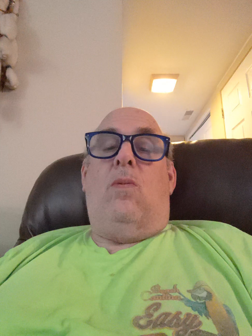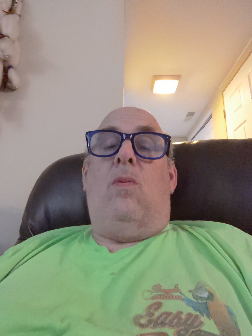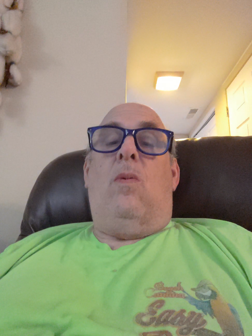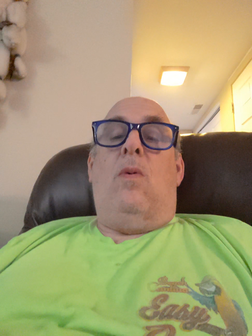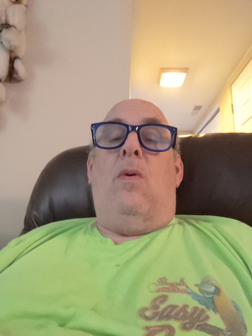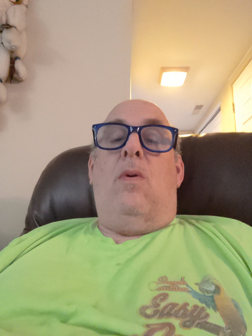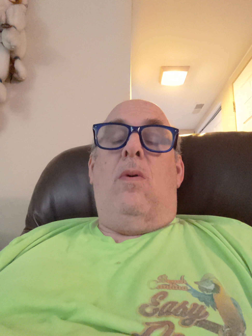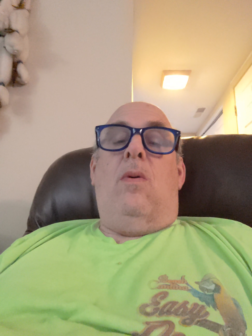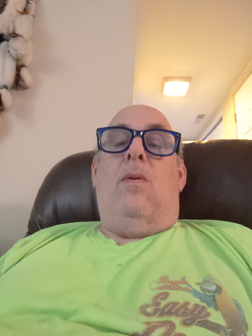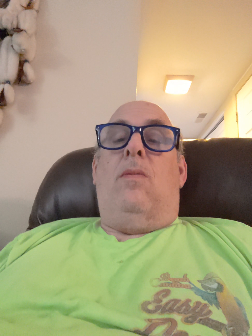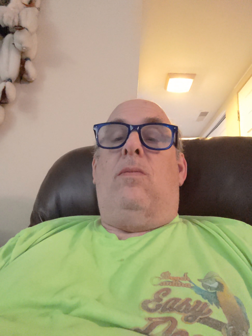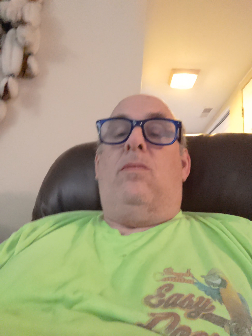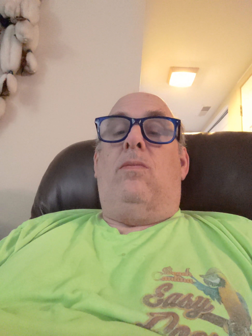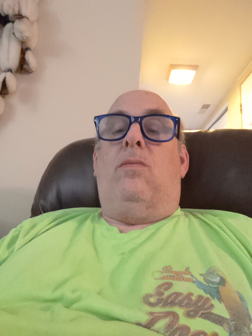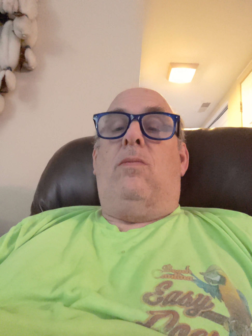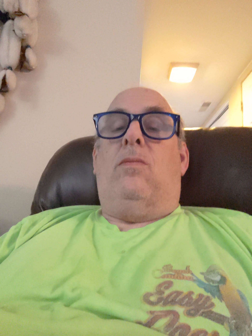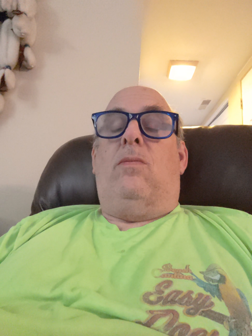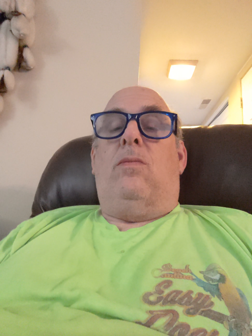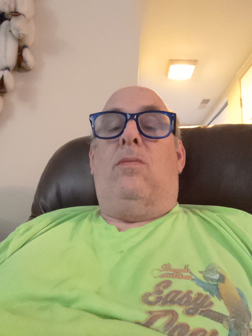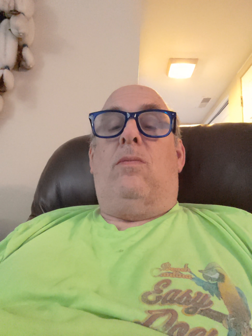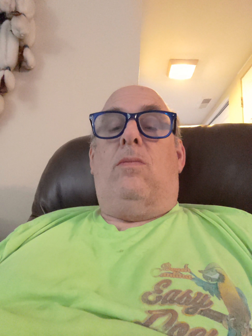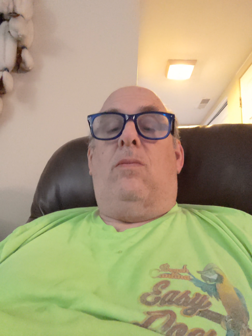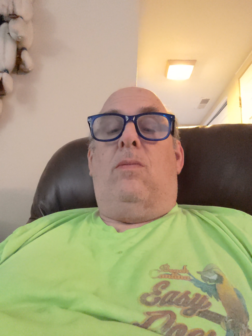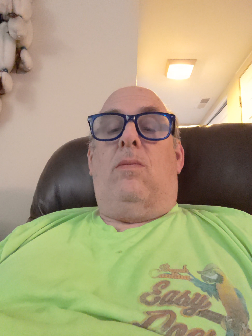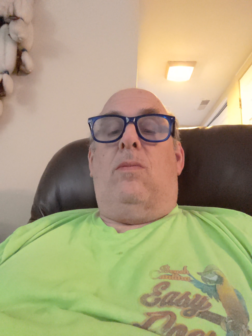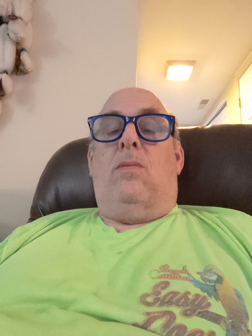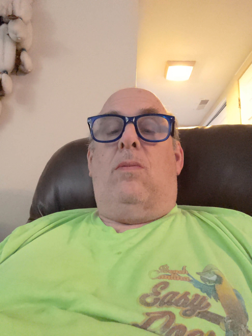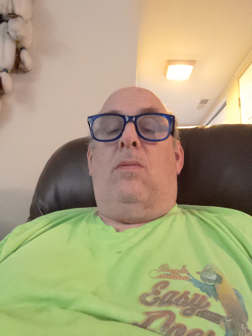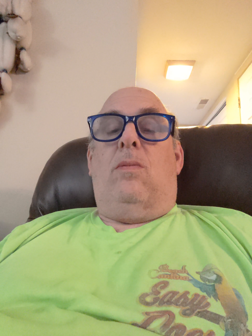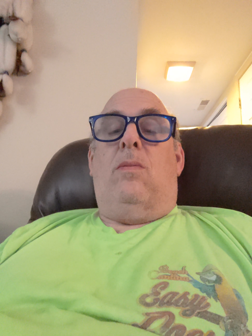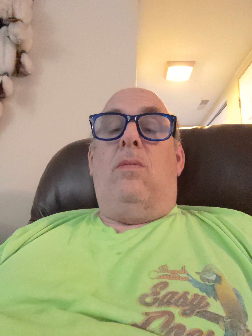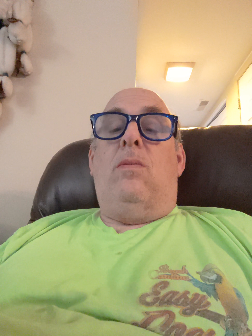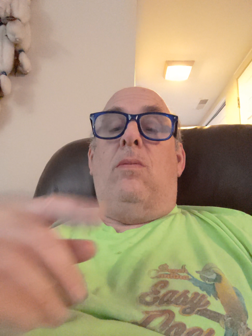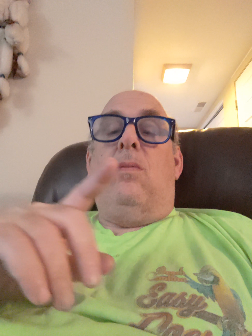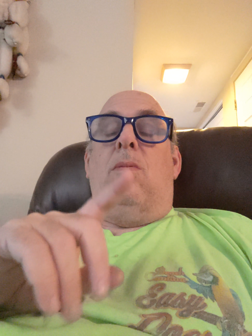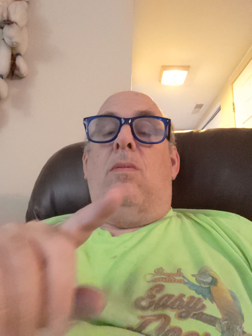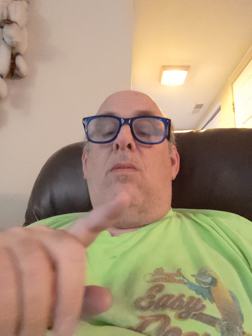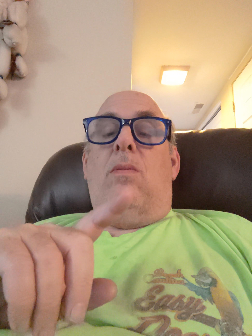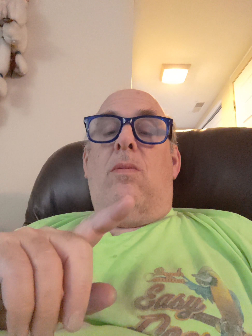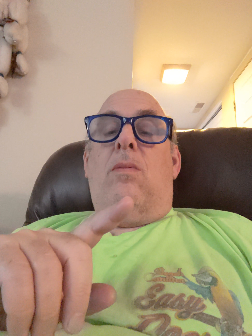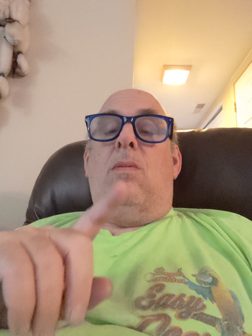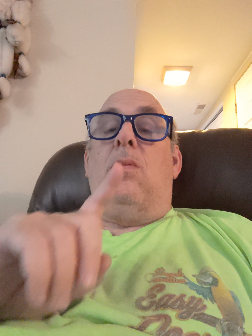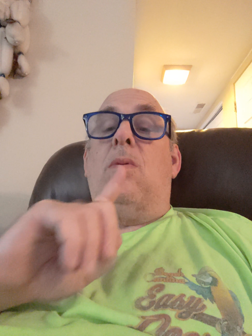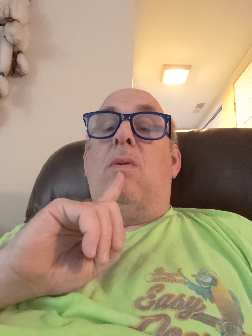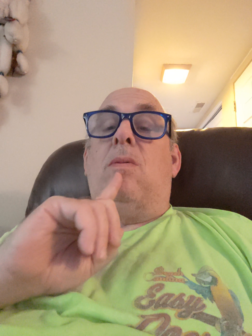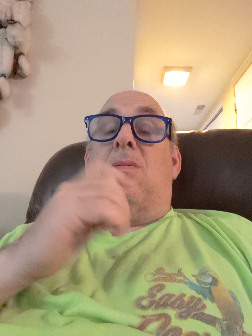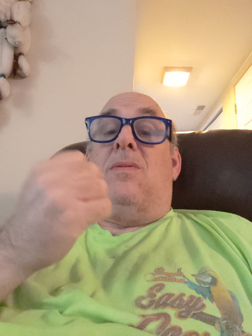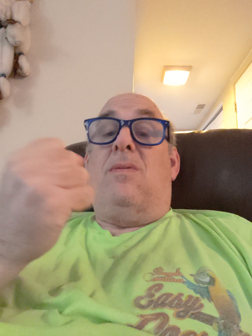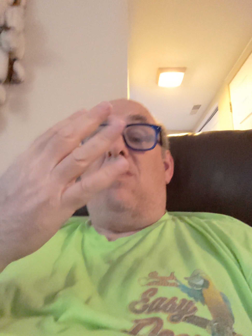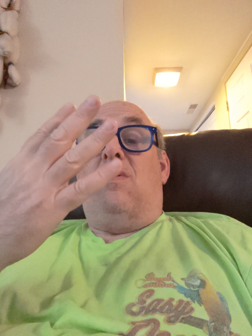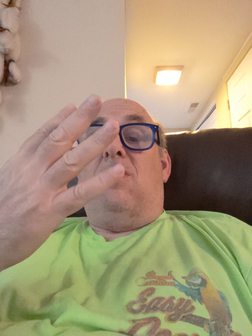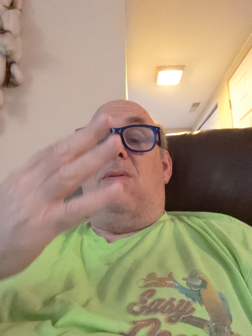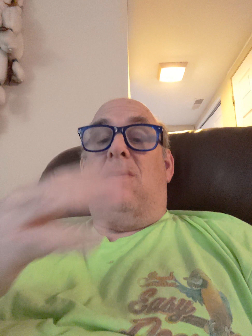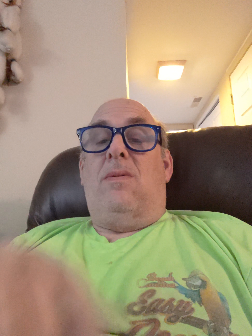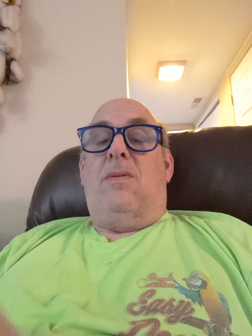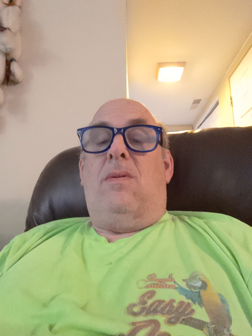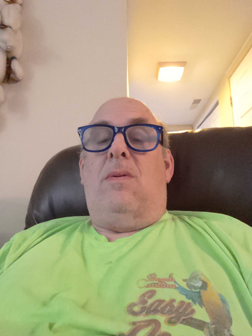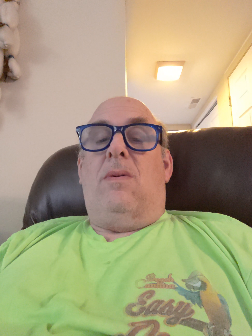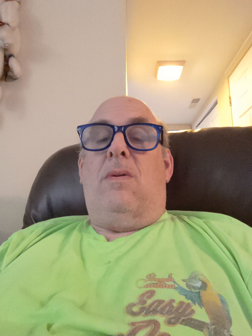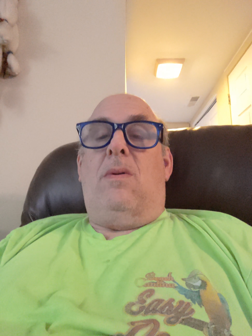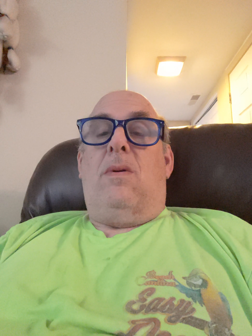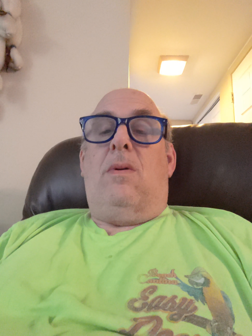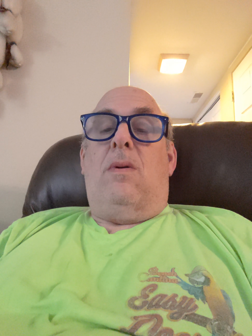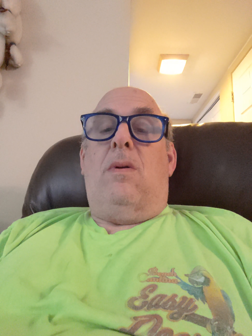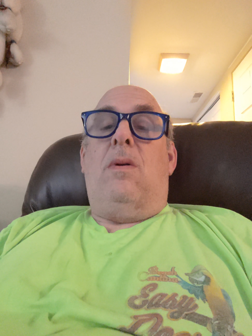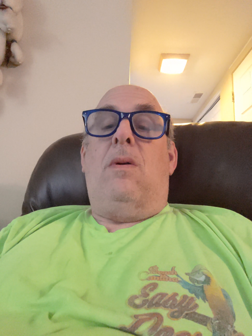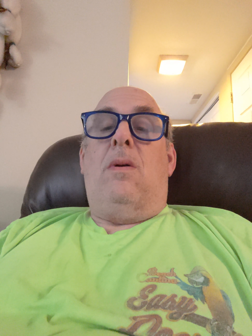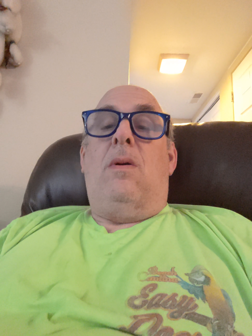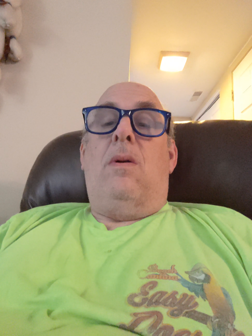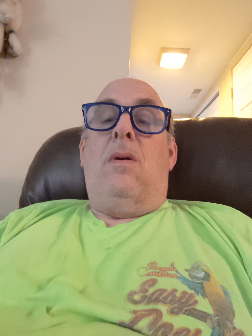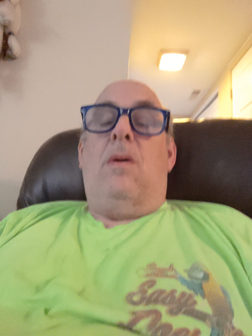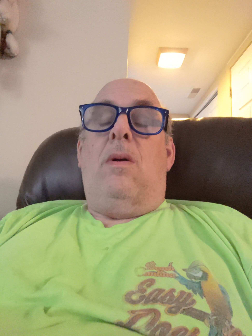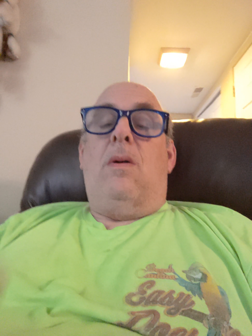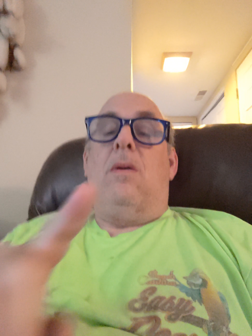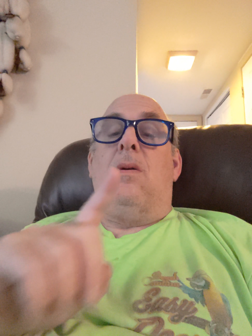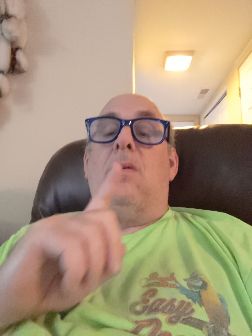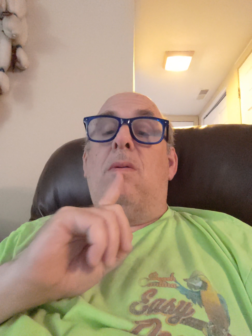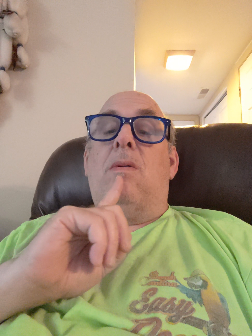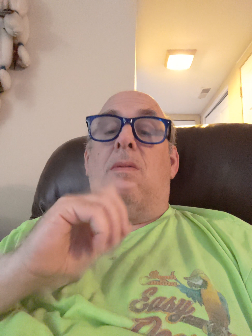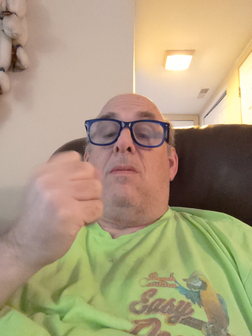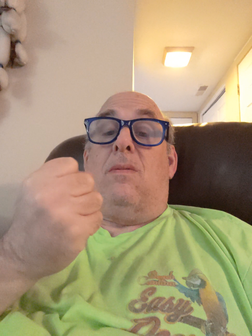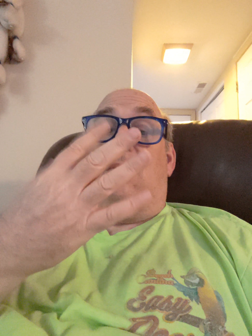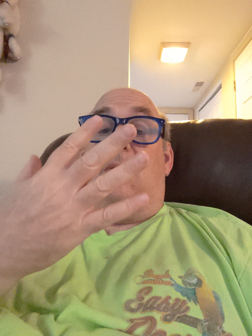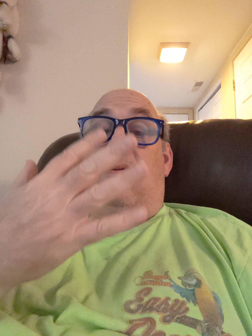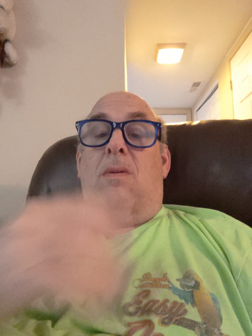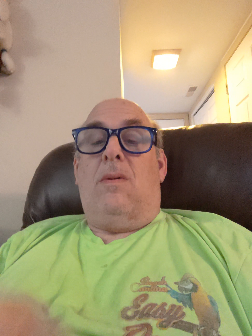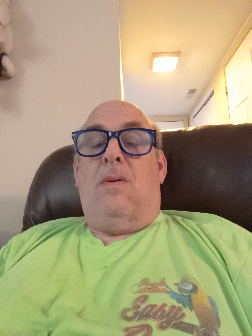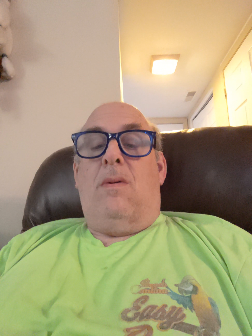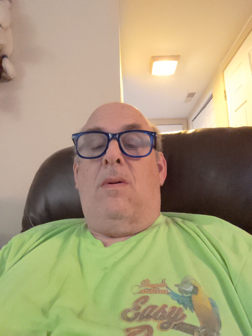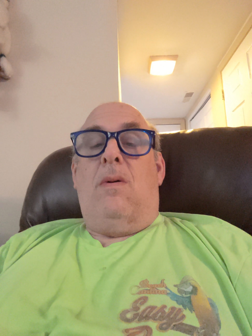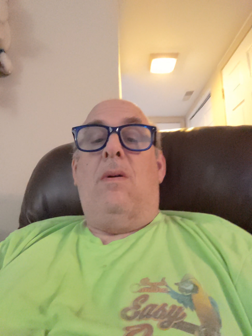lamp